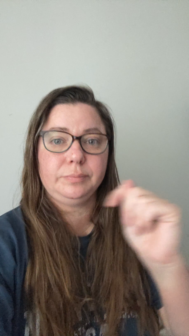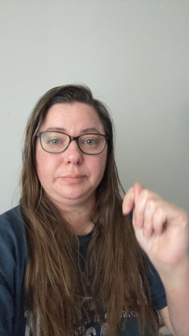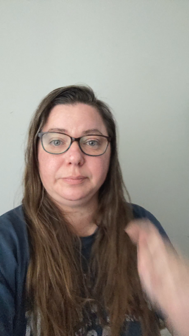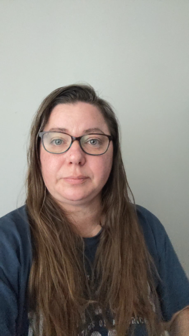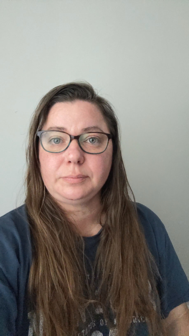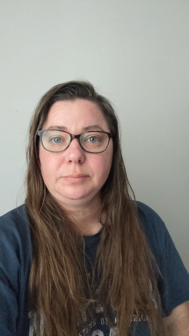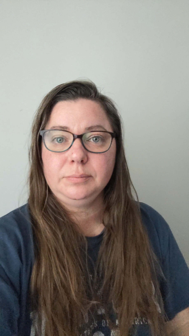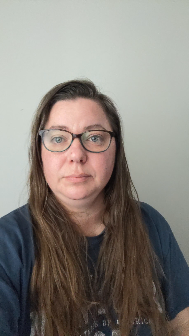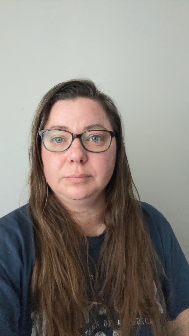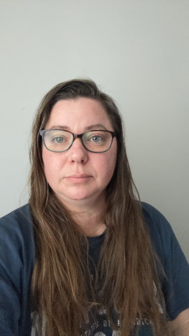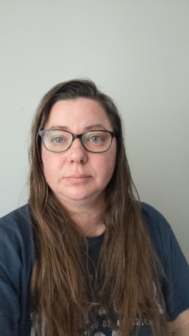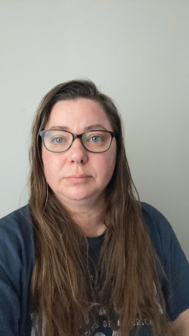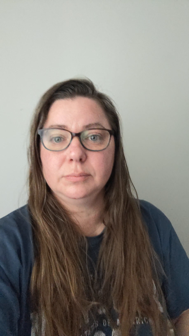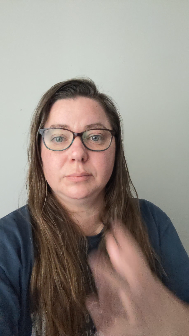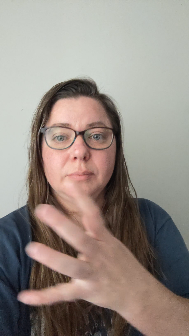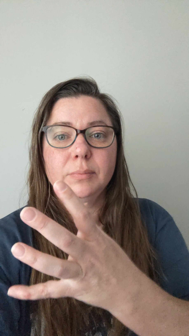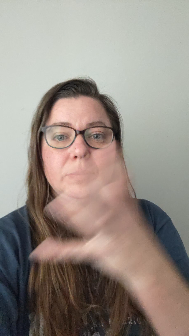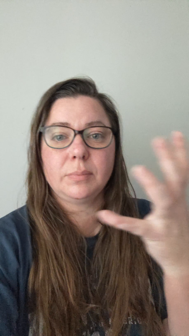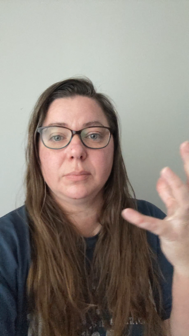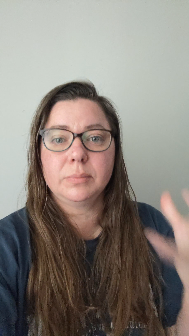much